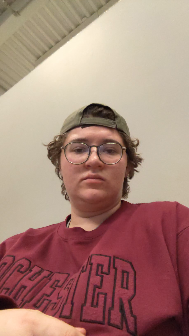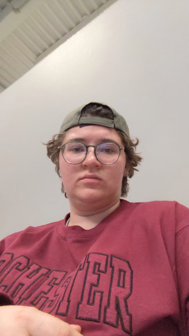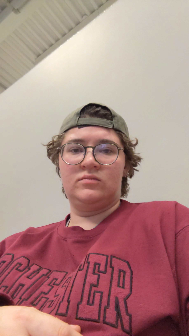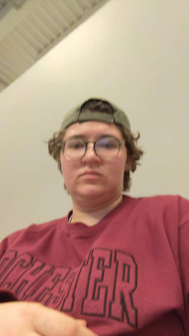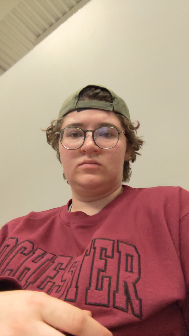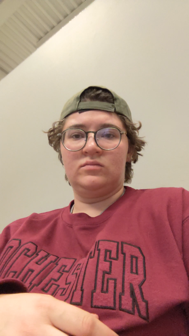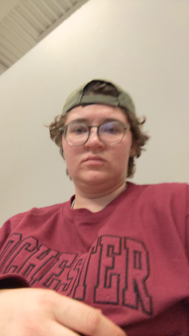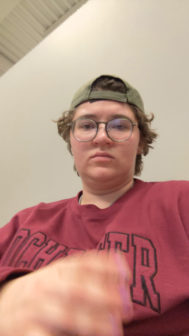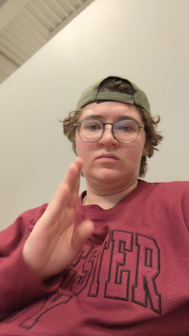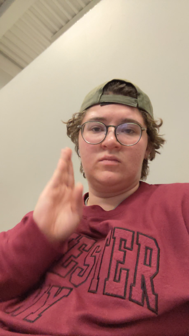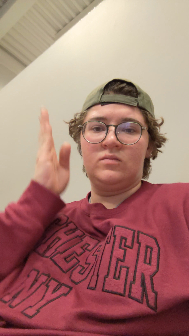over